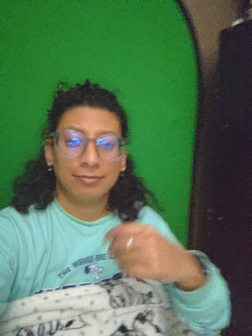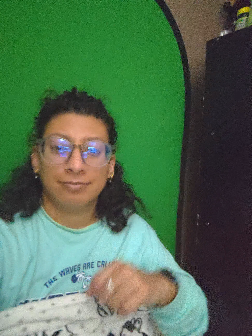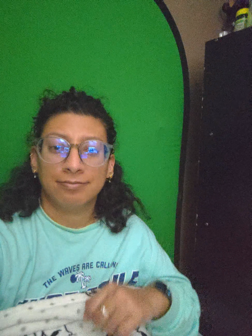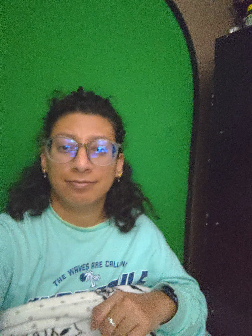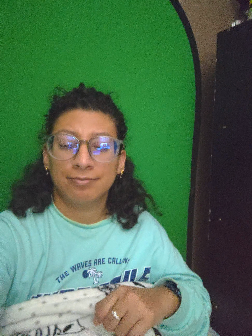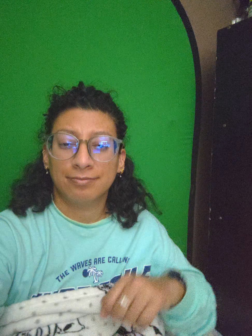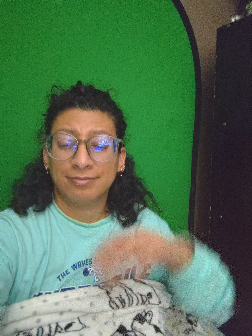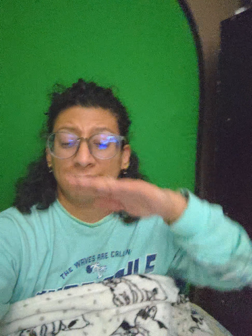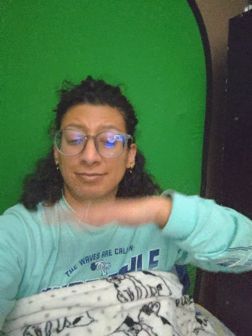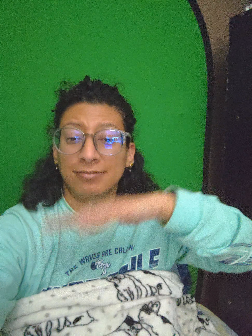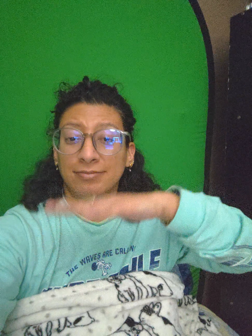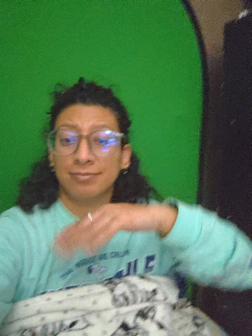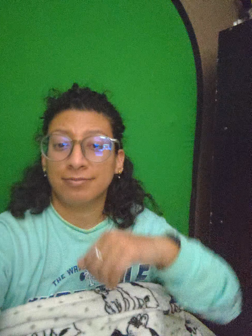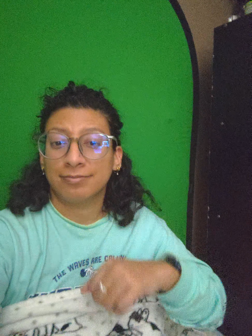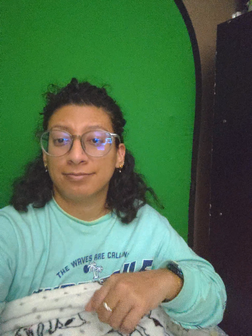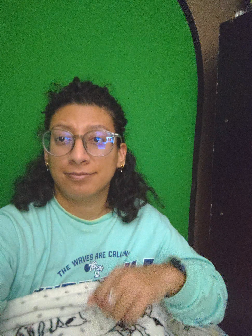table